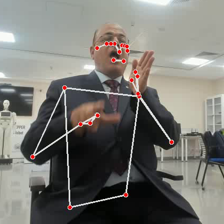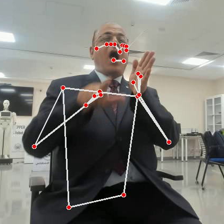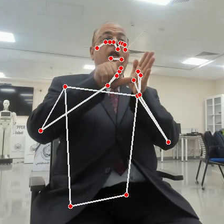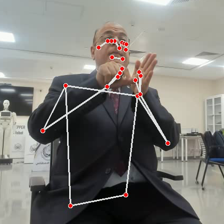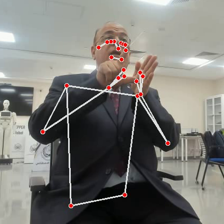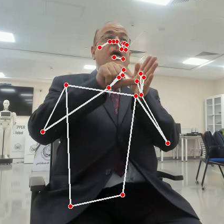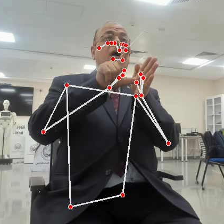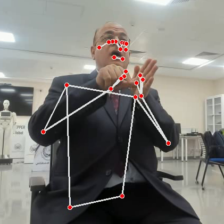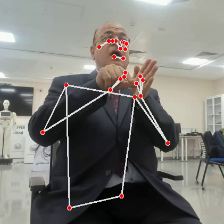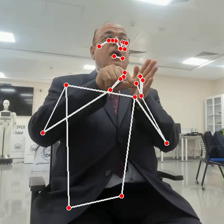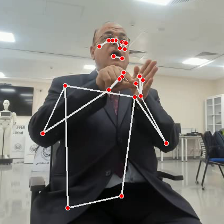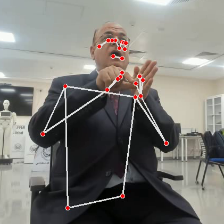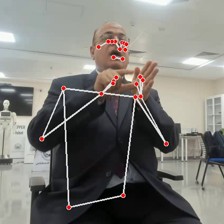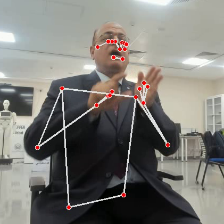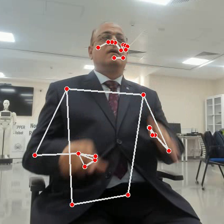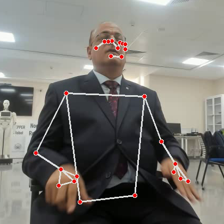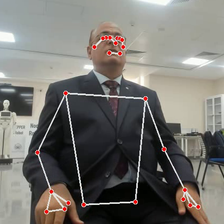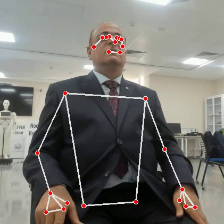3rabia